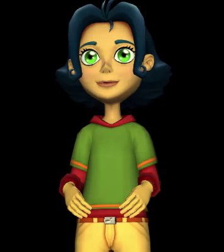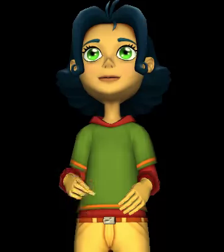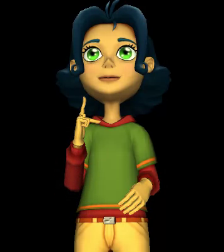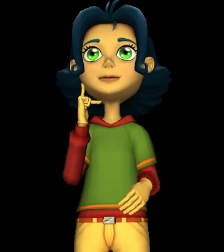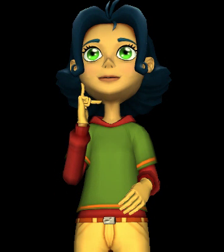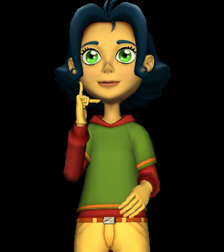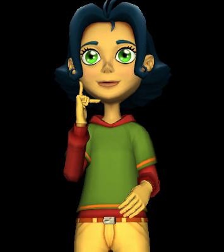كيلومتر